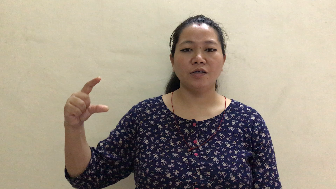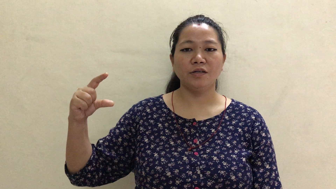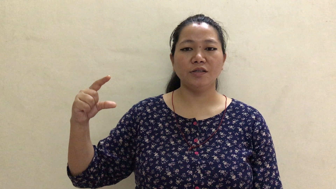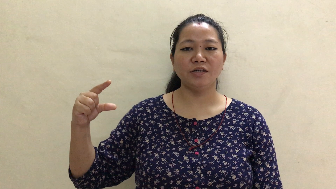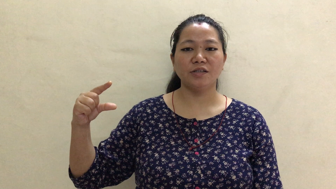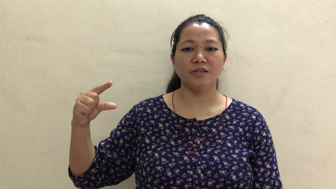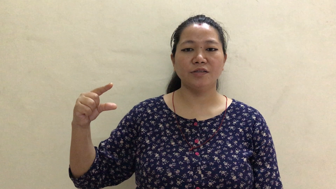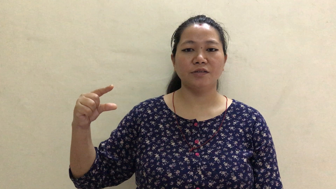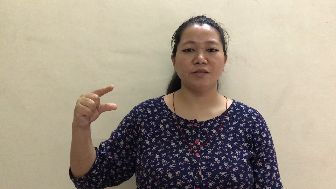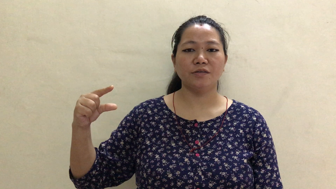ञ